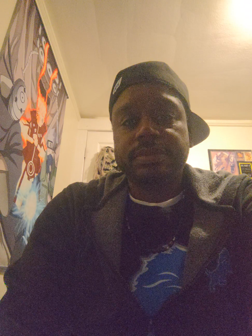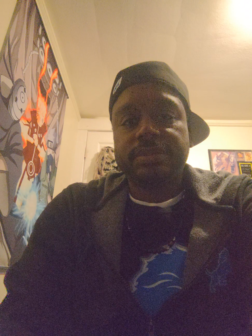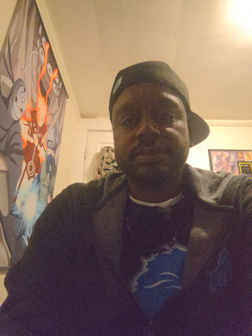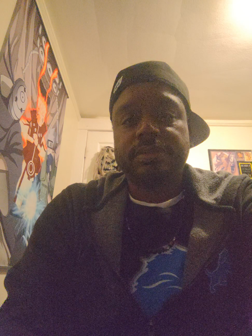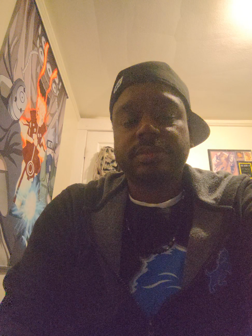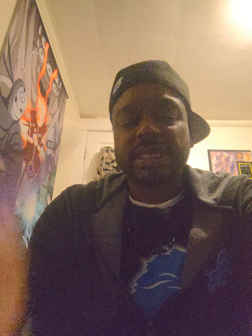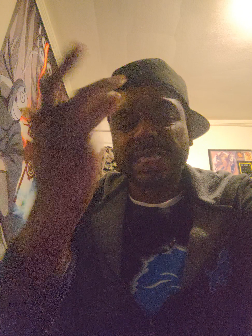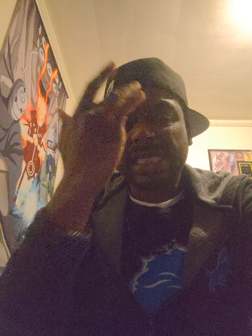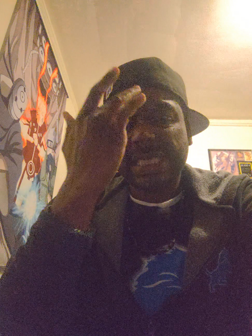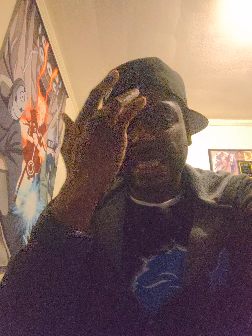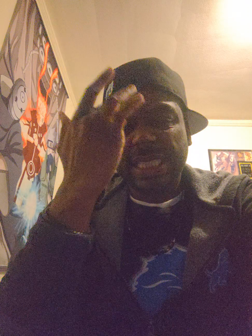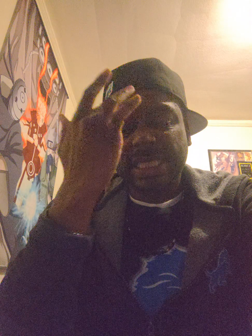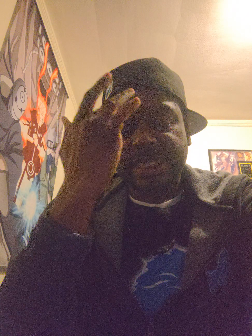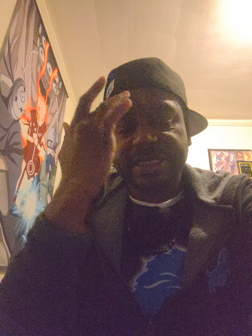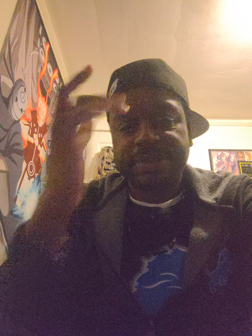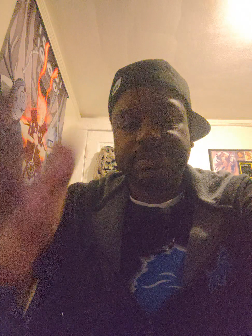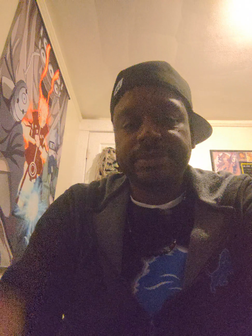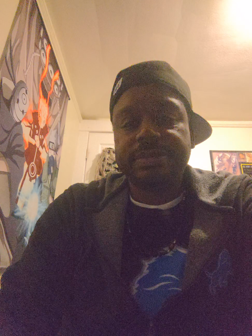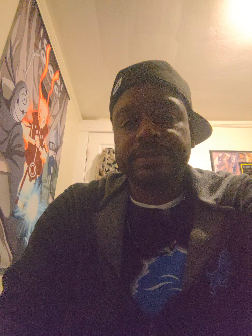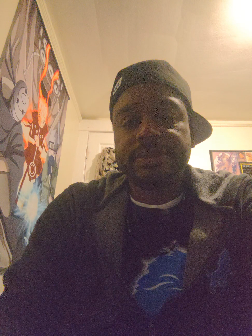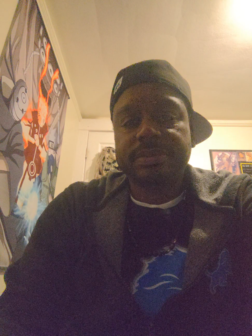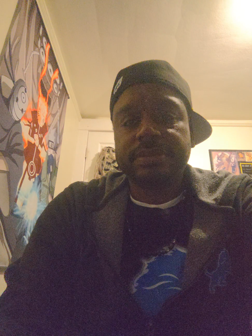sick